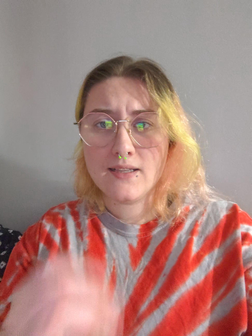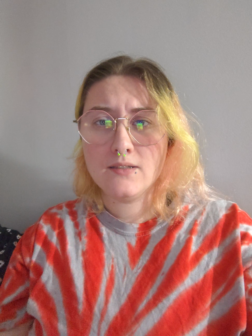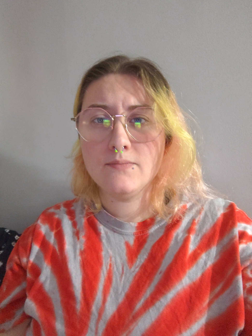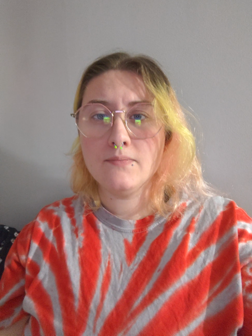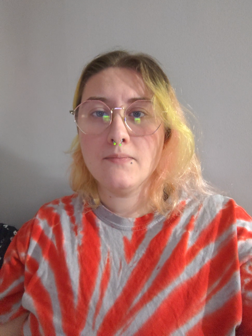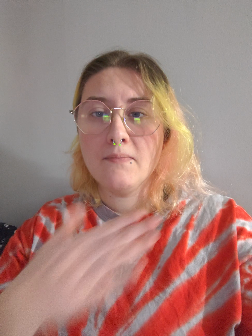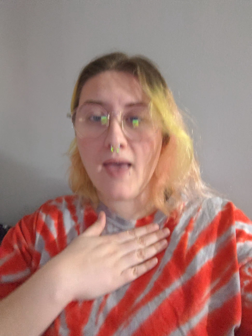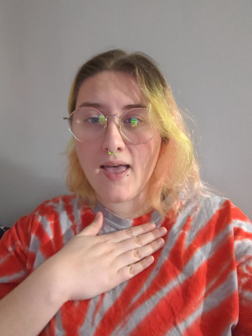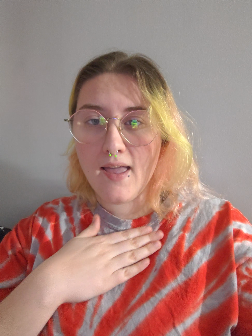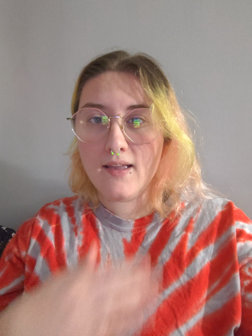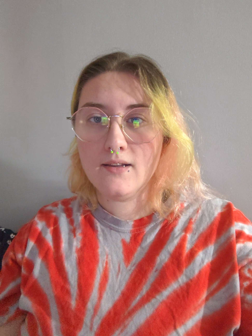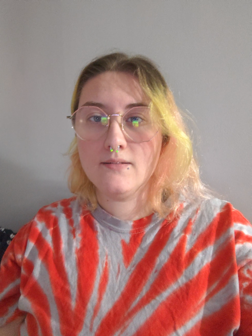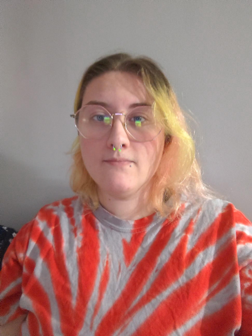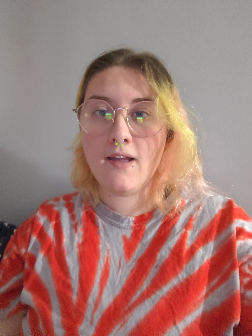my